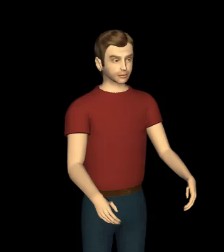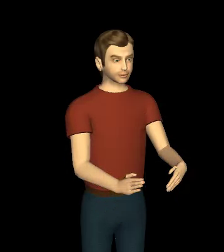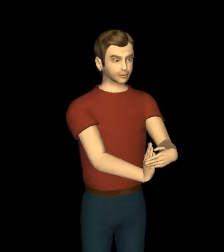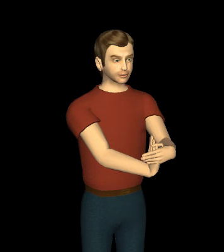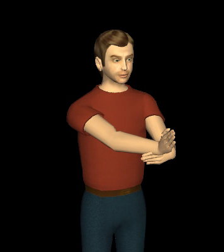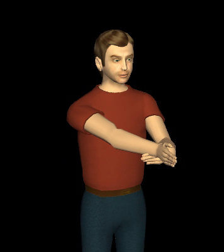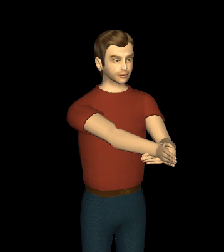مدخل